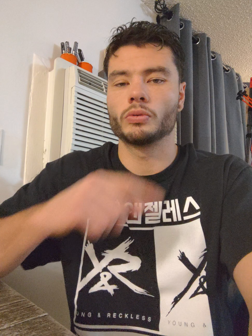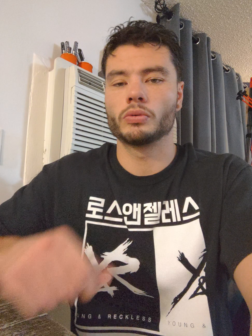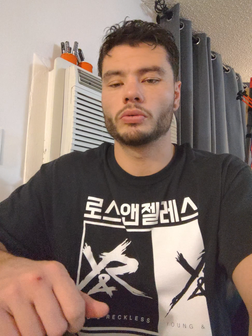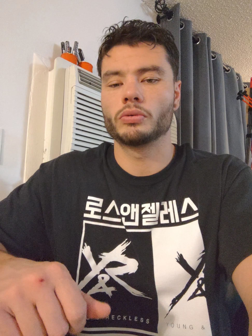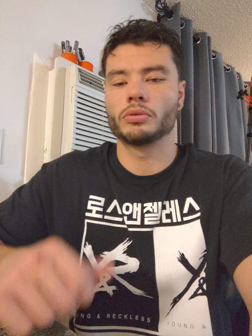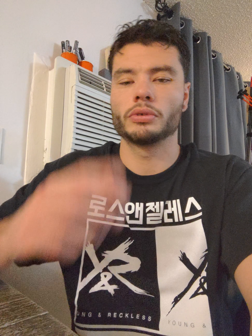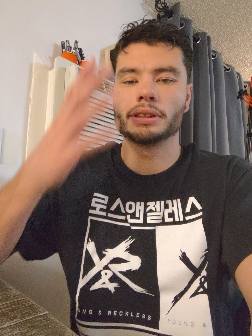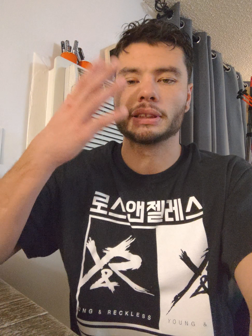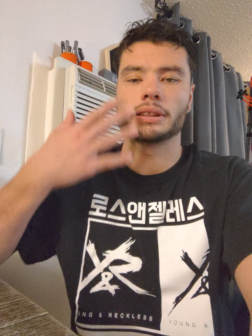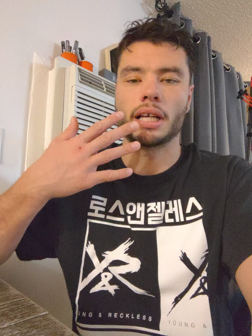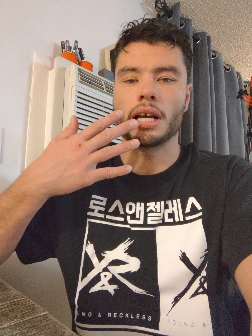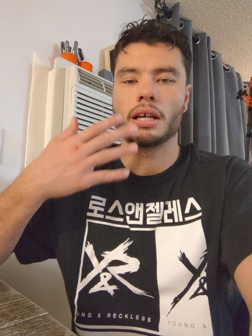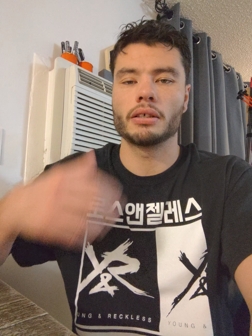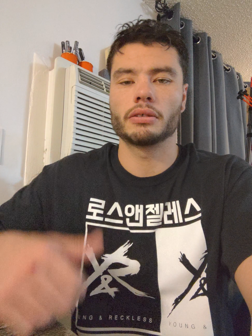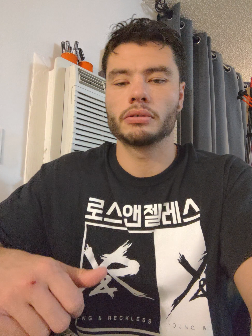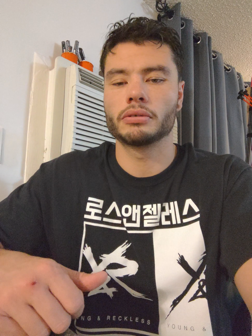sad